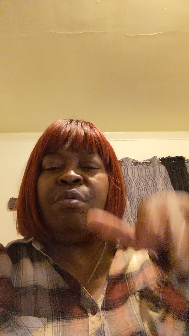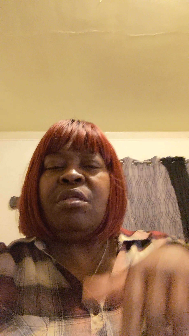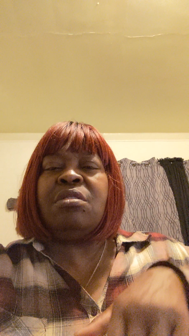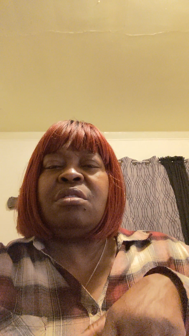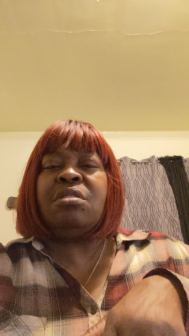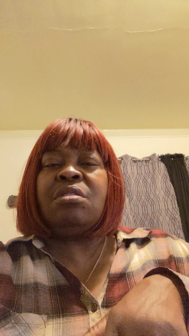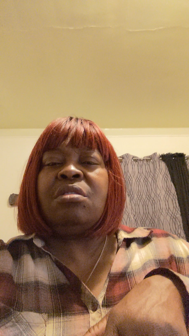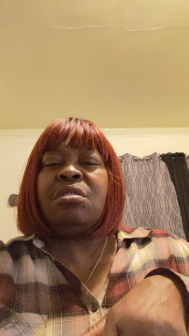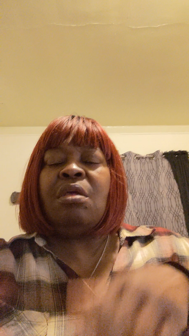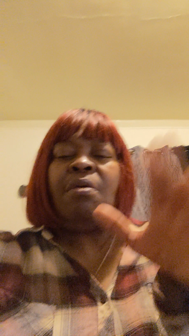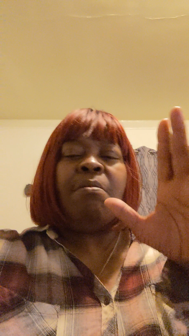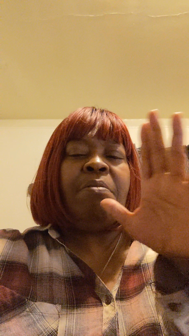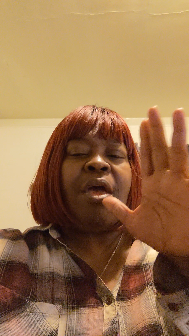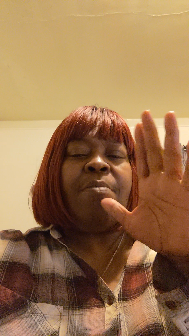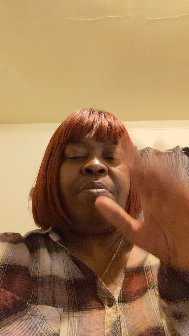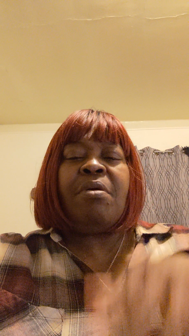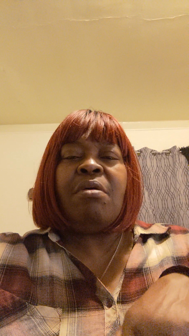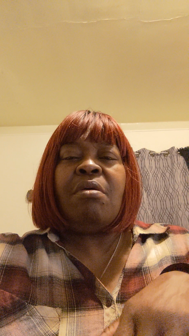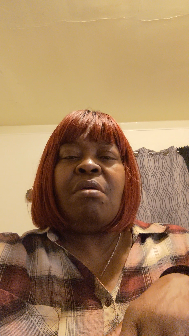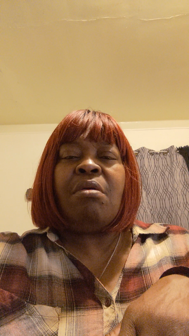mommy